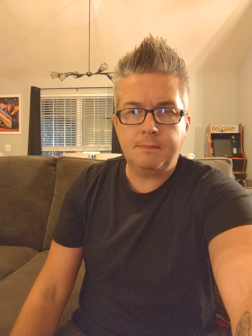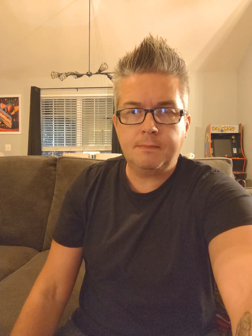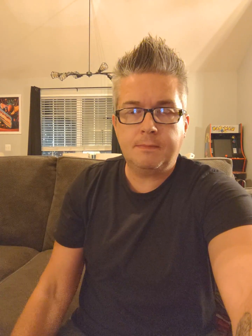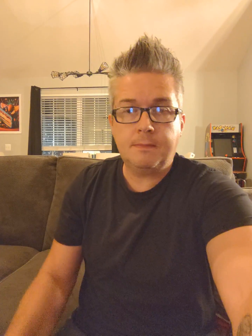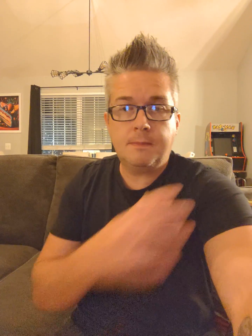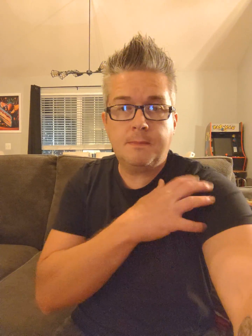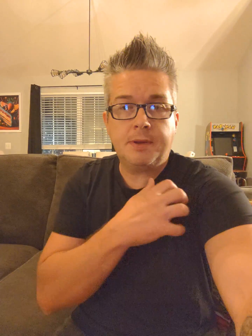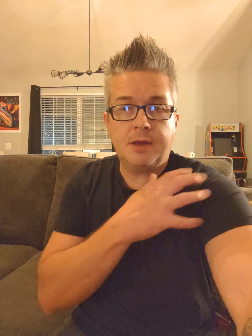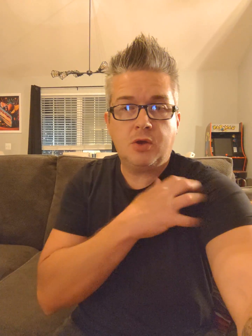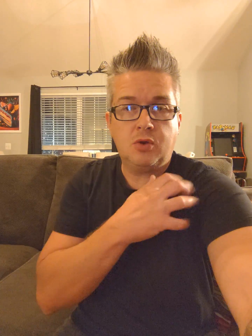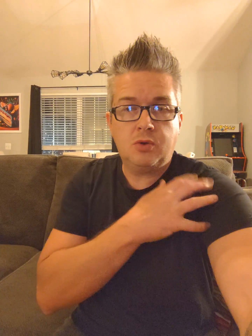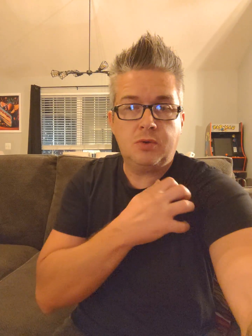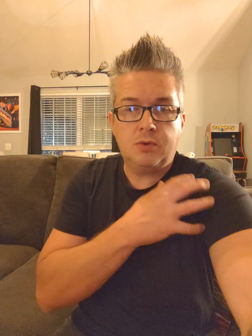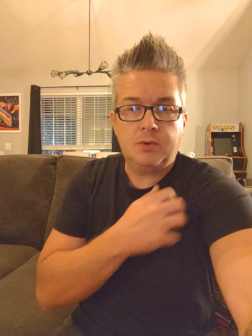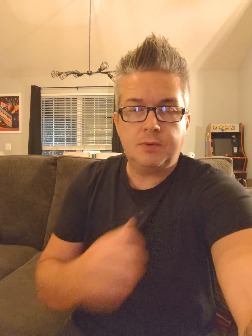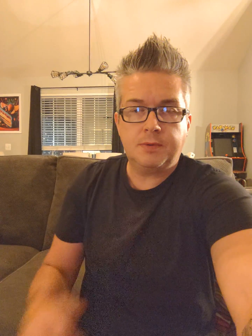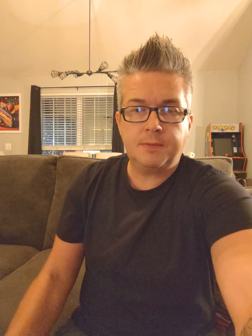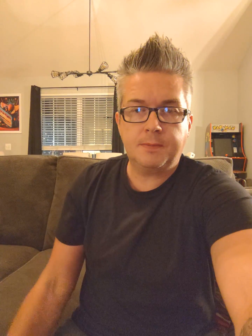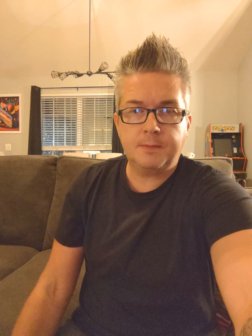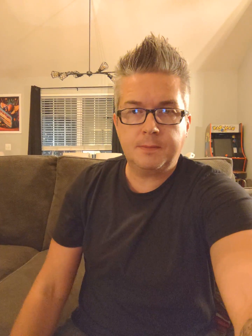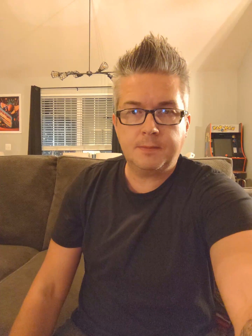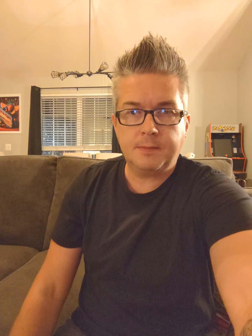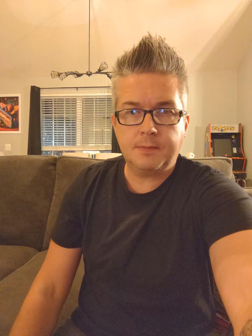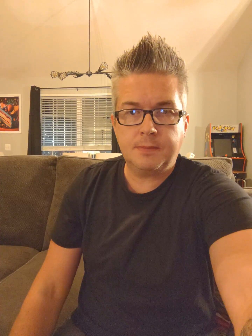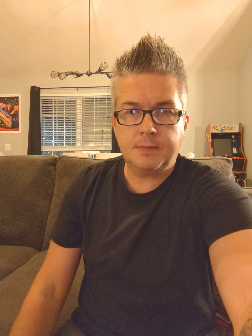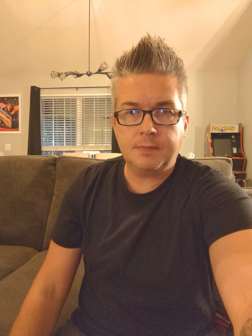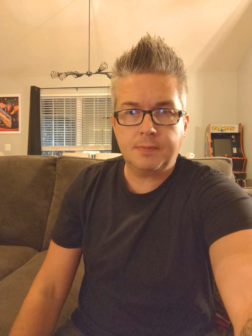bear